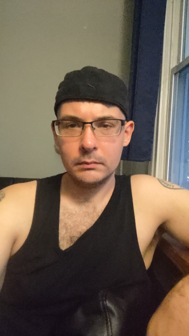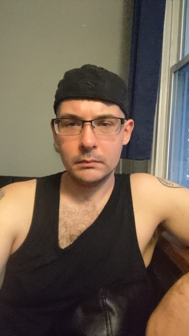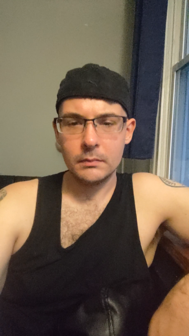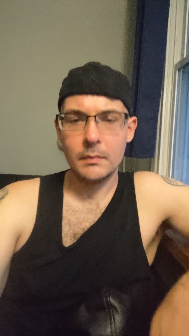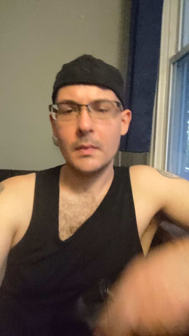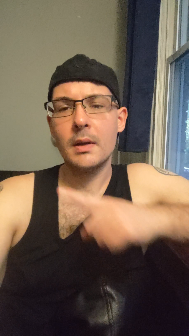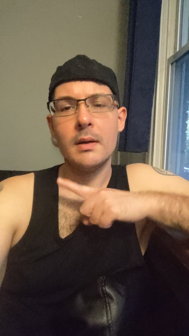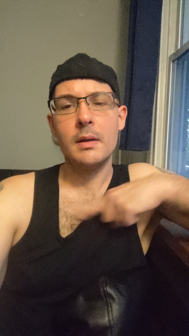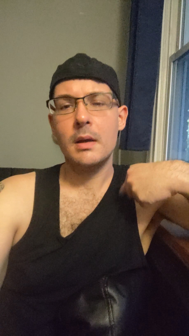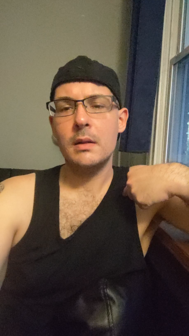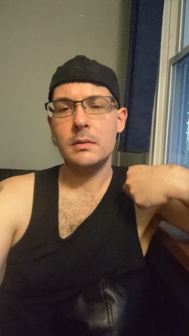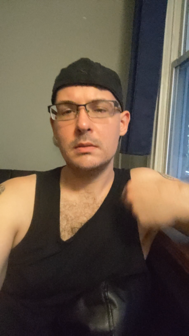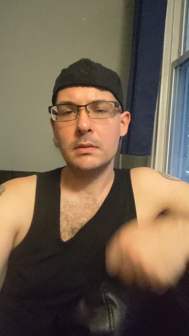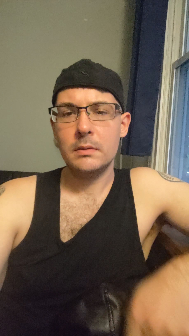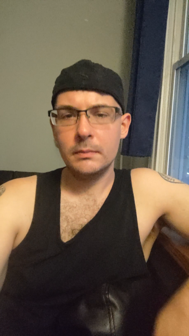necklace